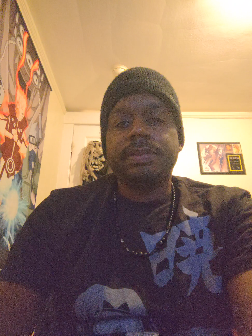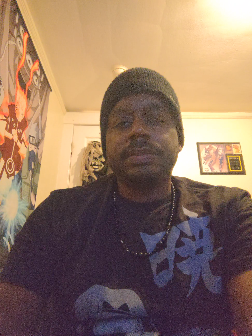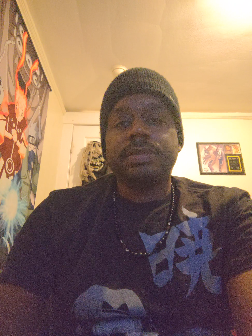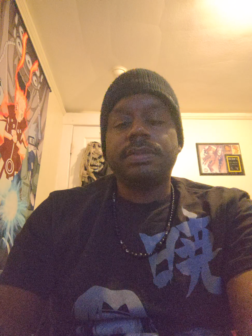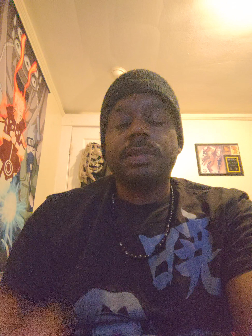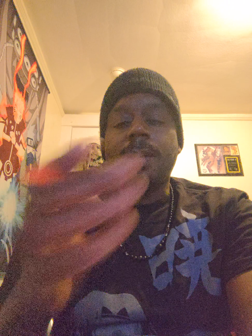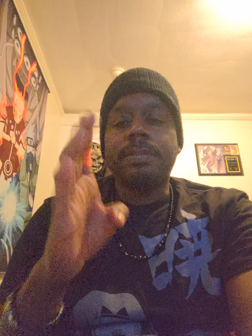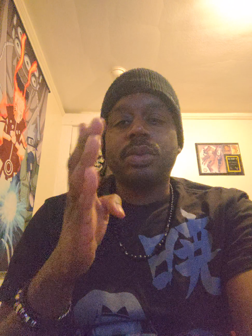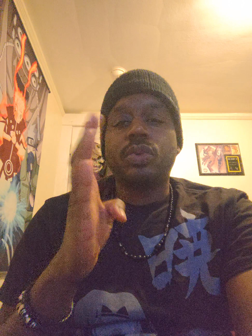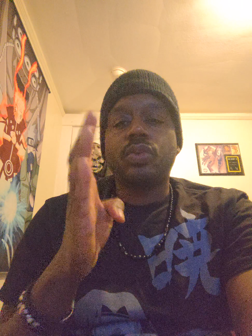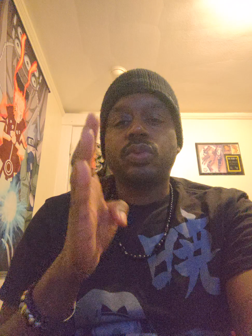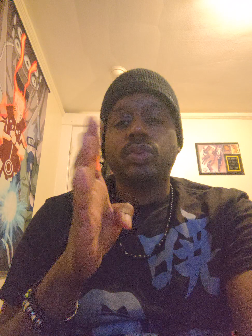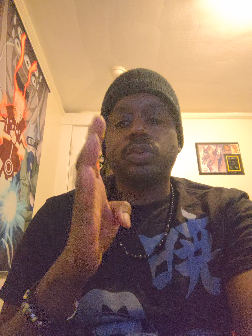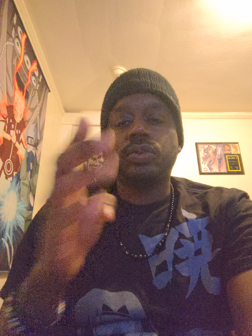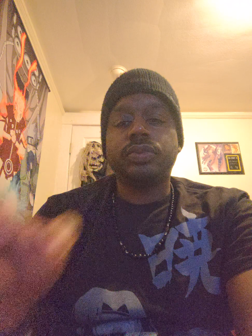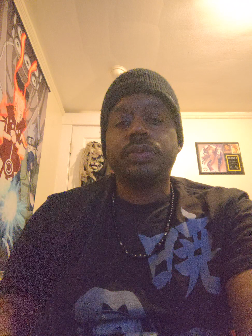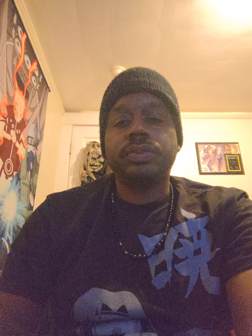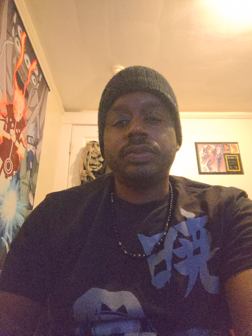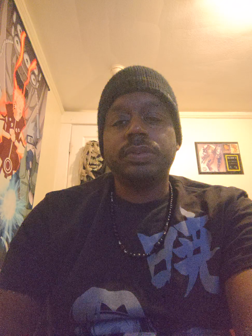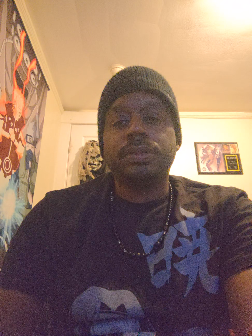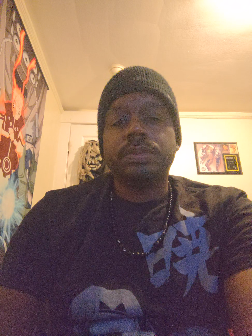blue